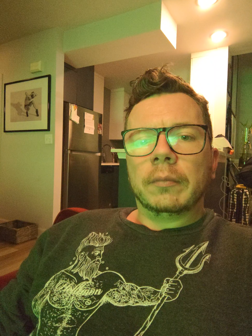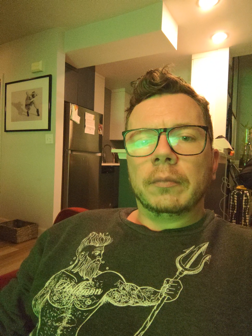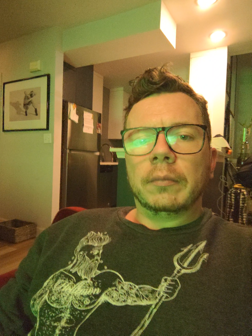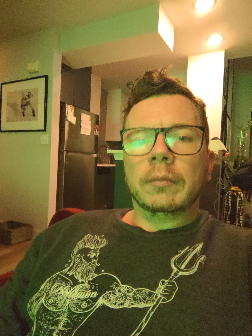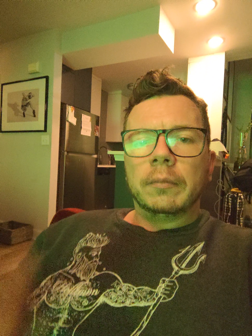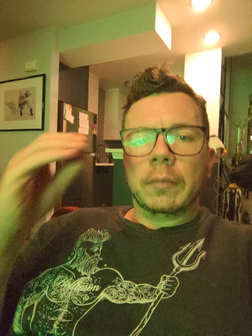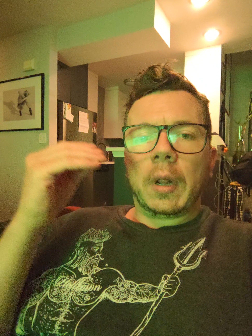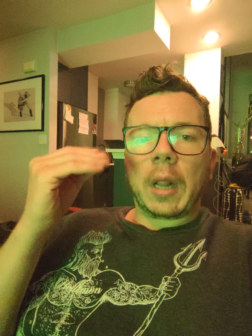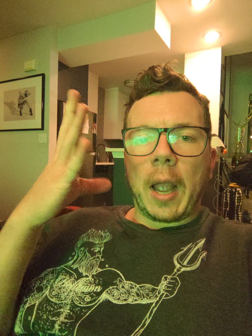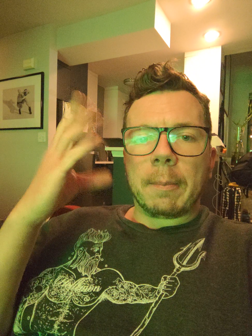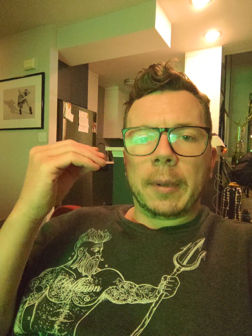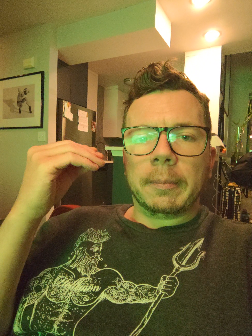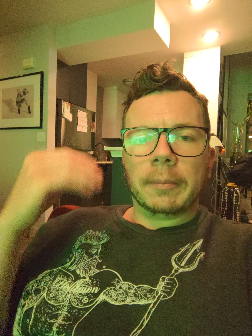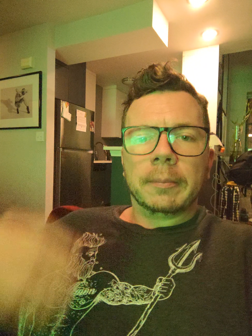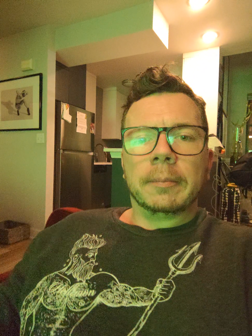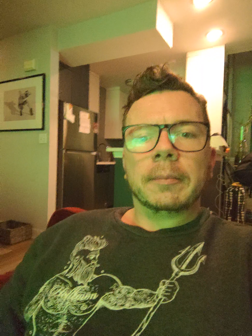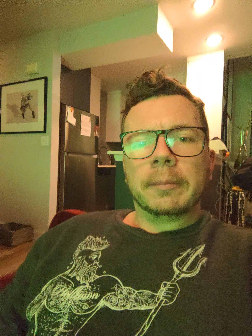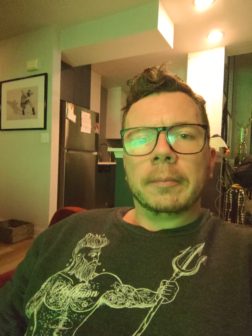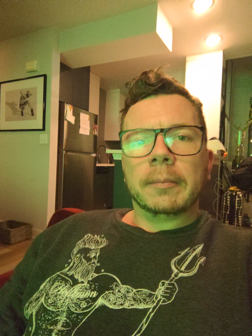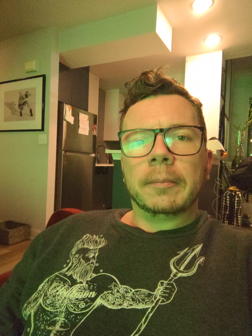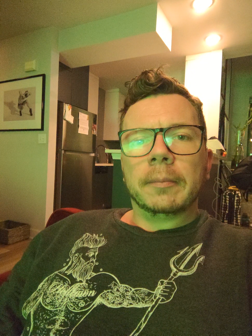lamp